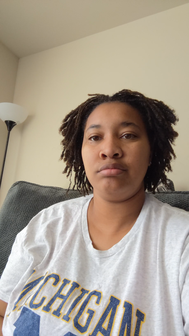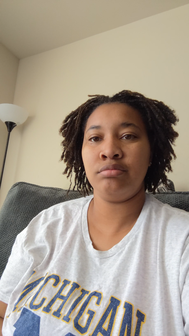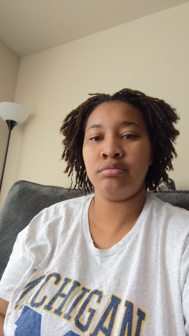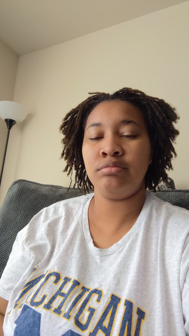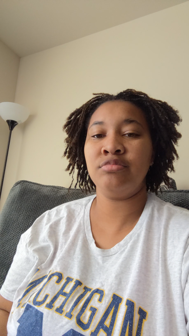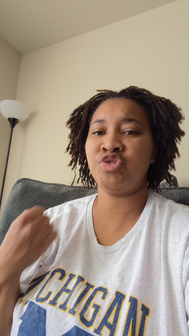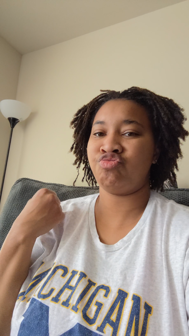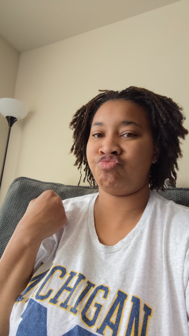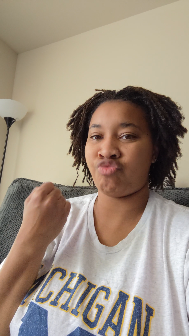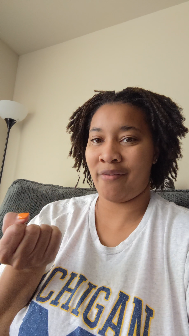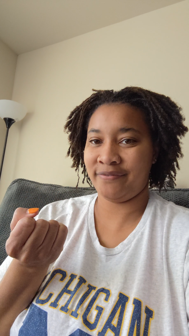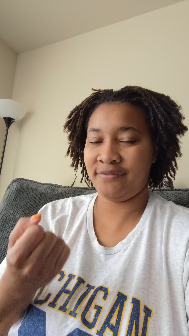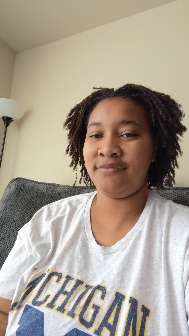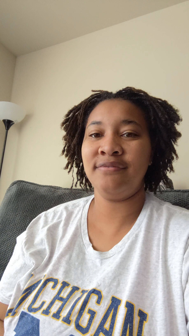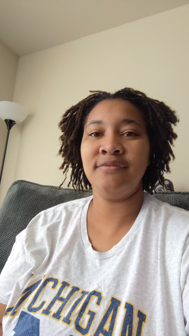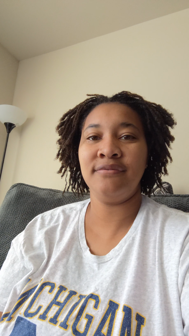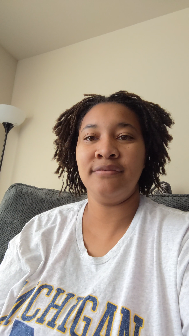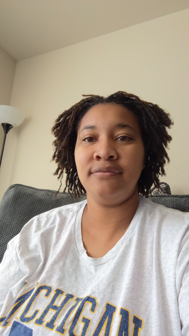drive